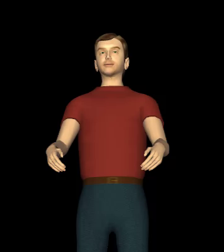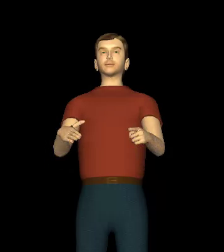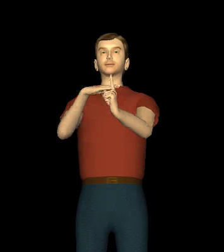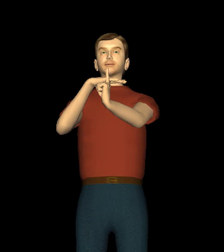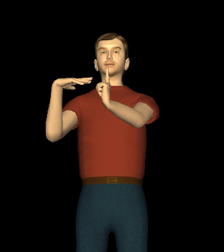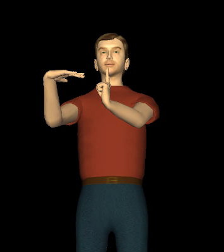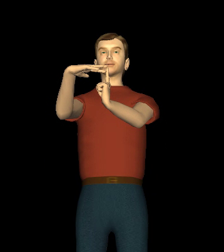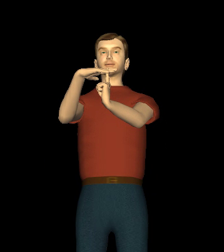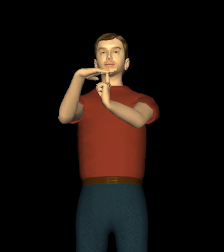مجتمع